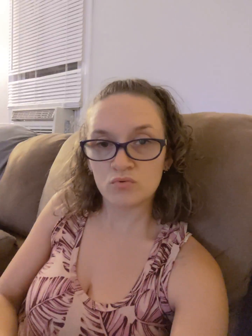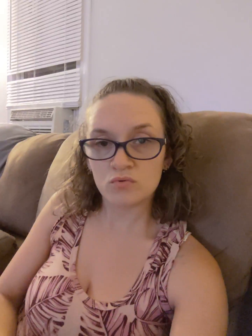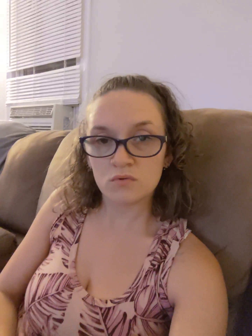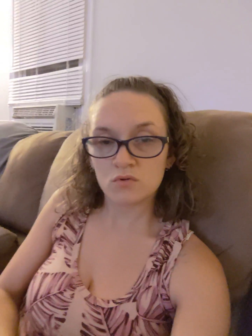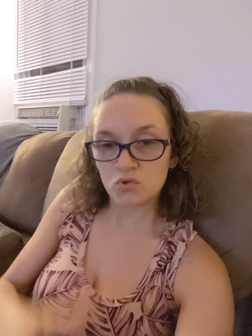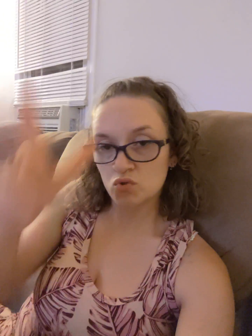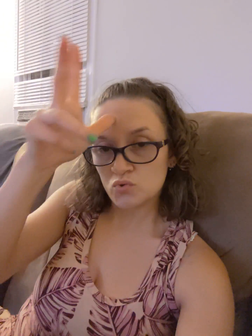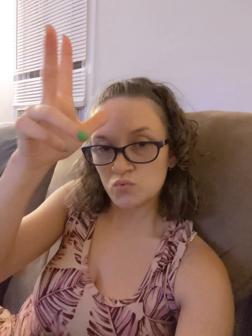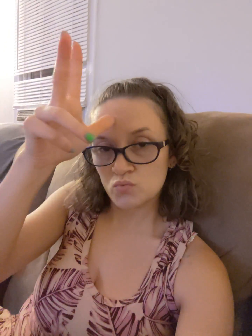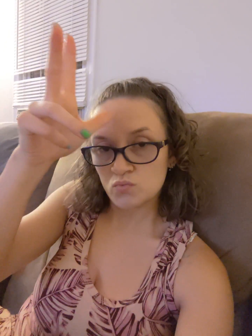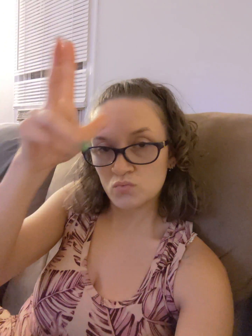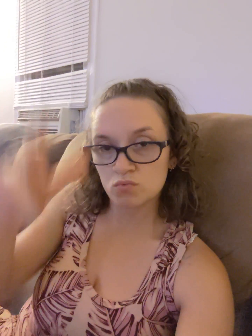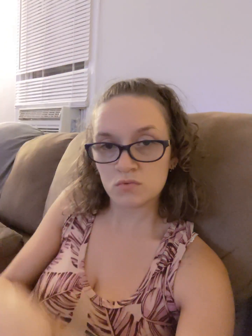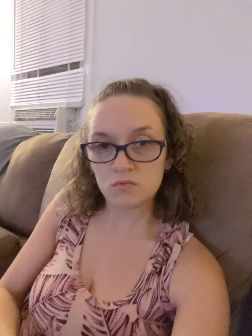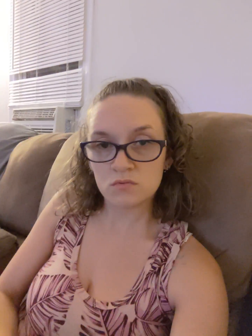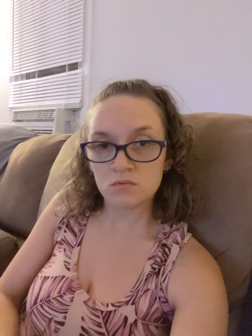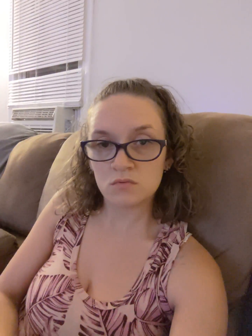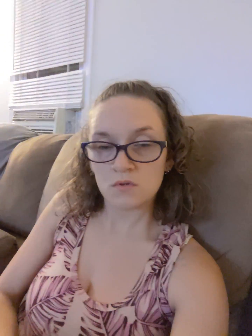rooster